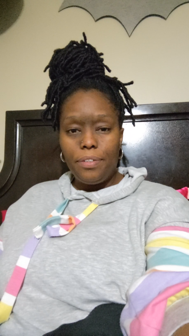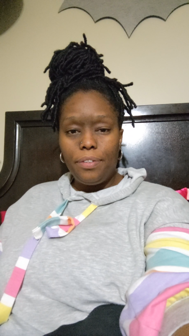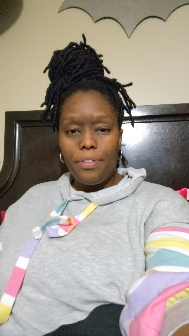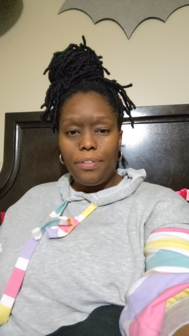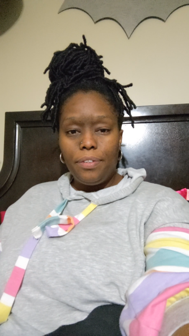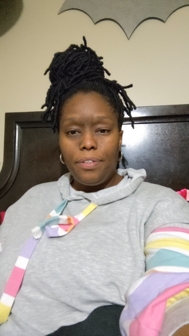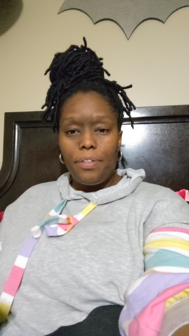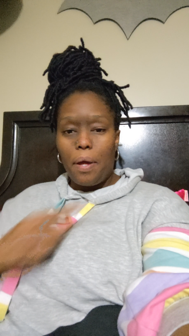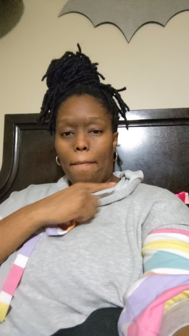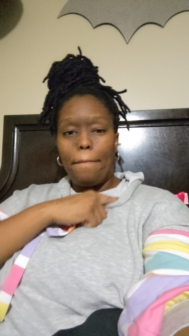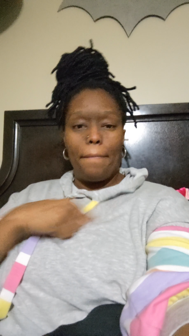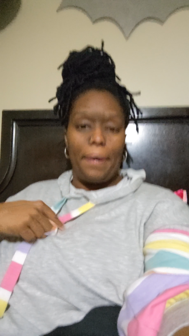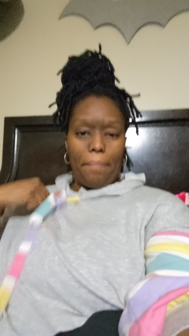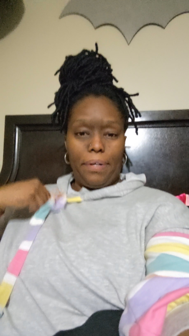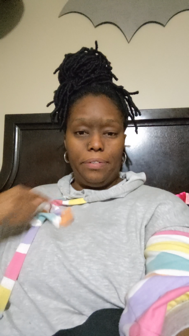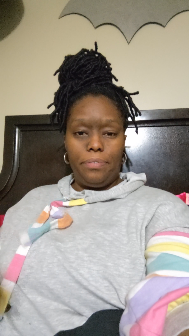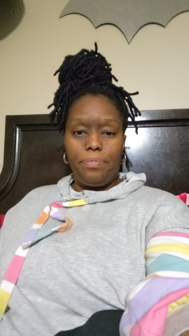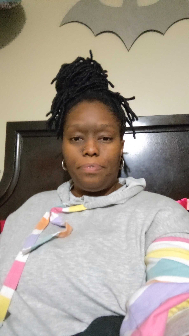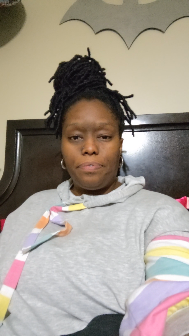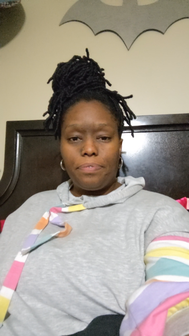bib